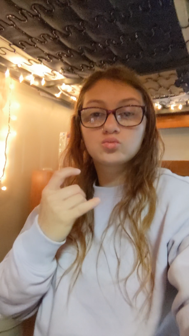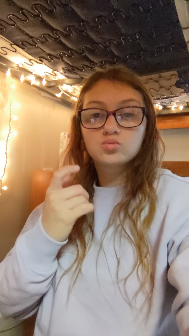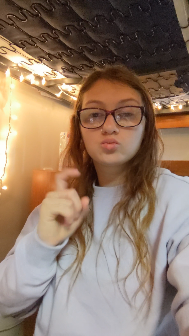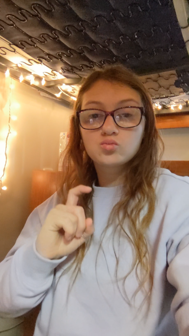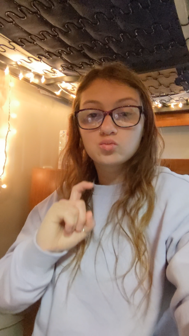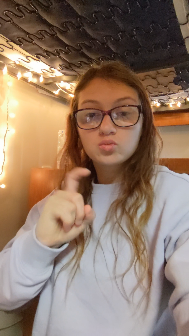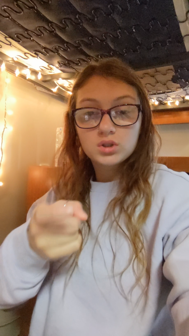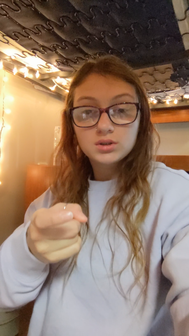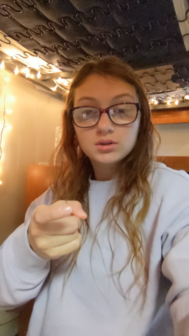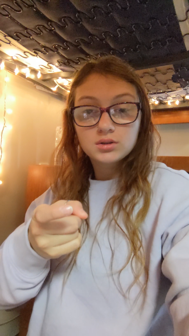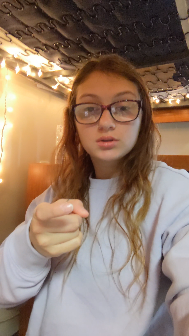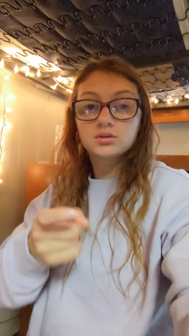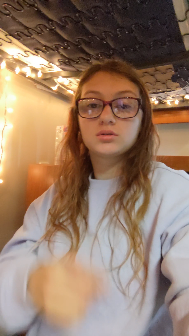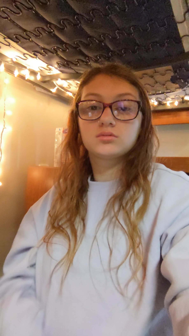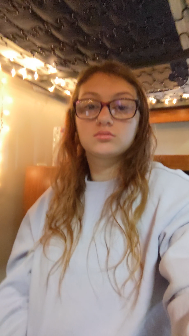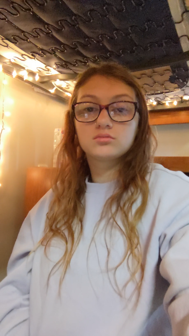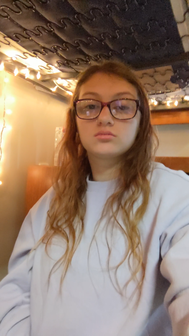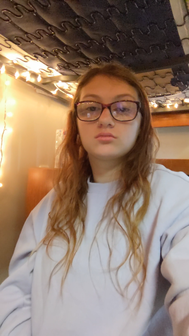present